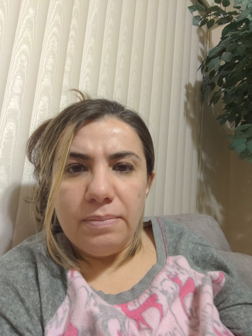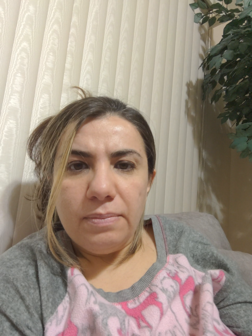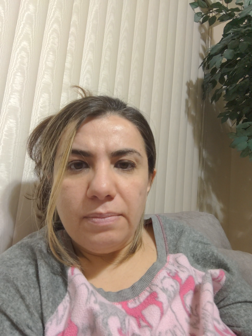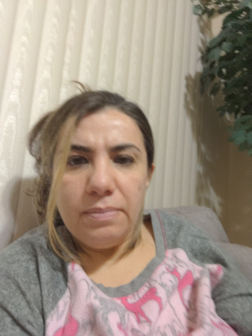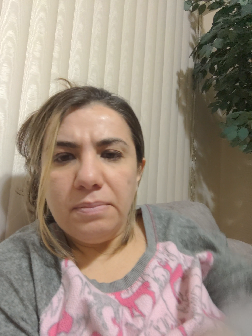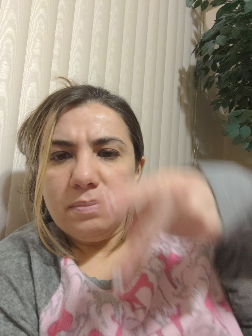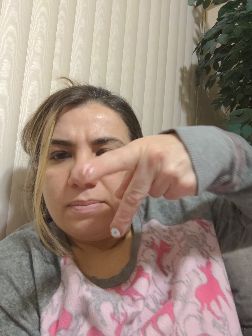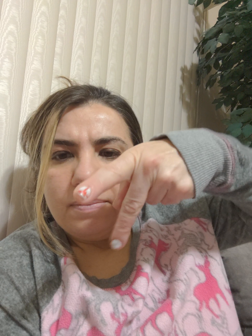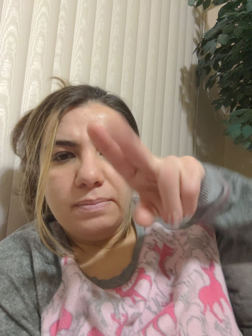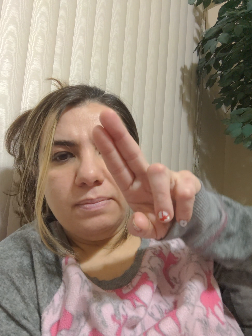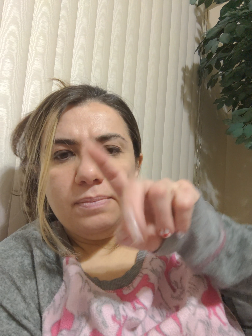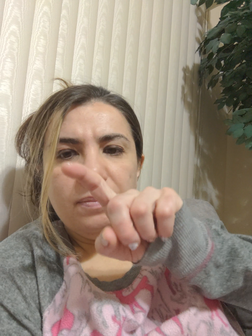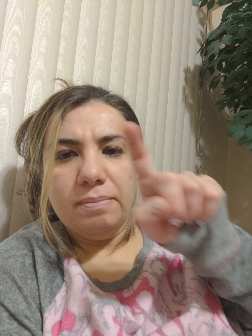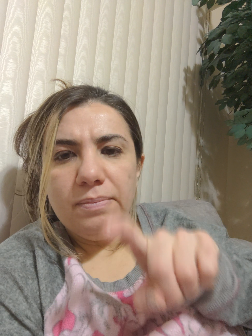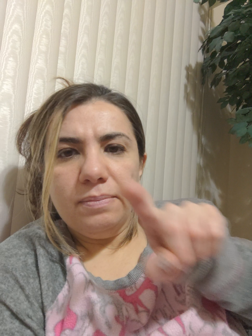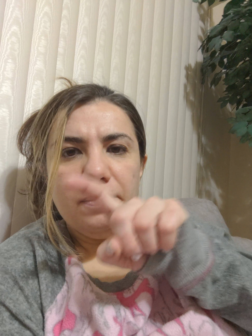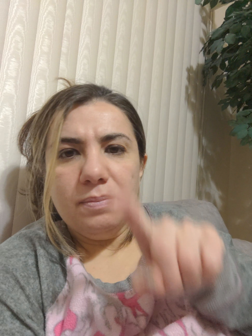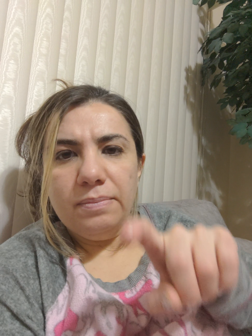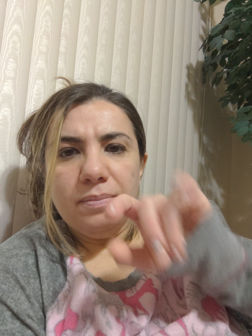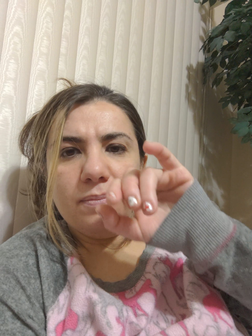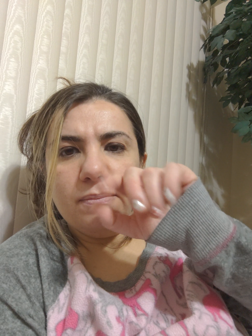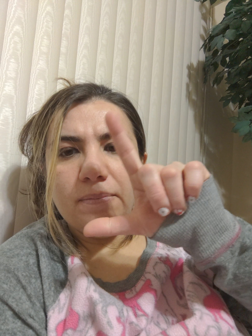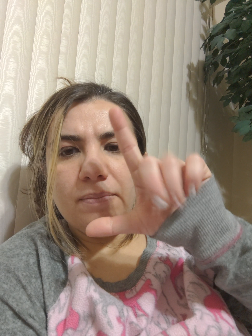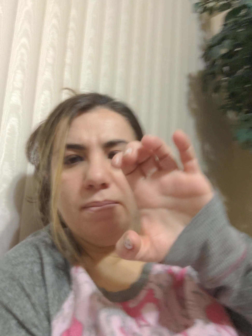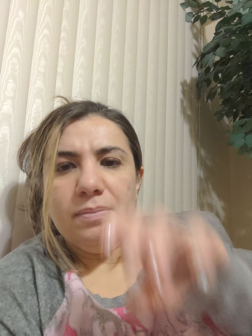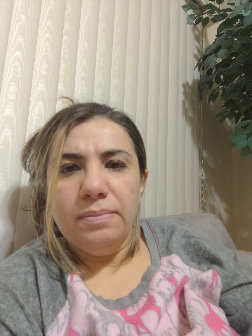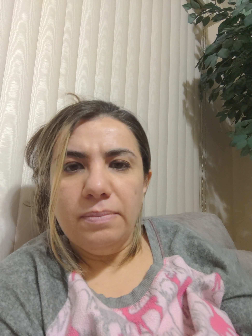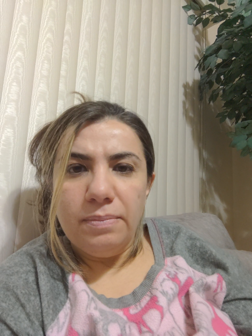puzzle